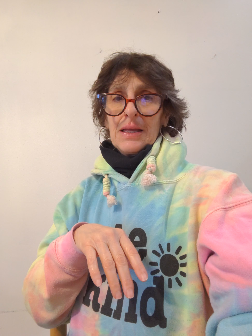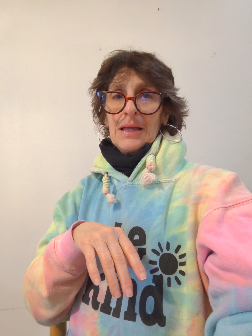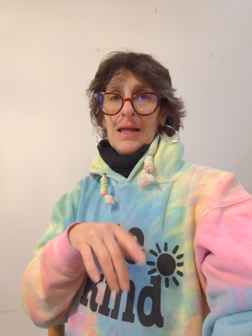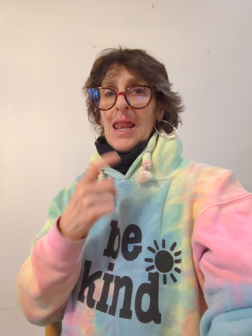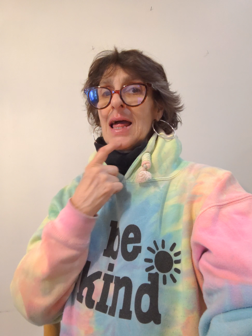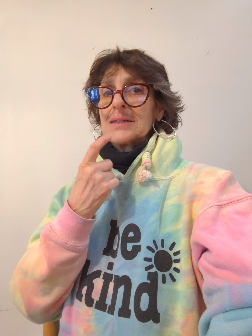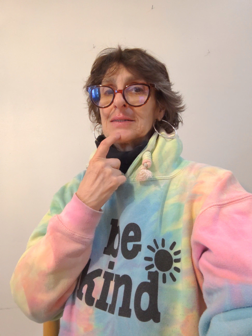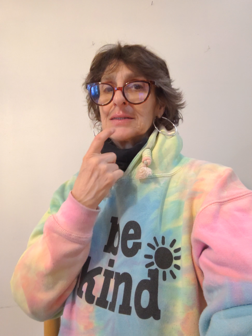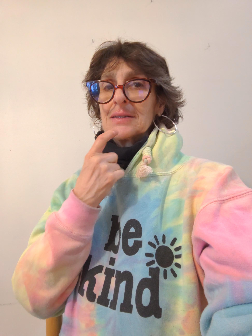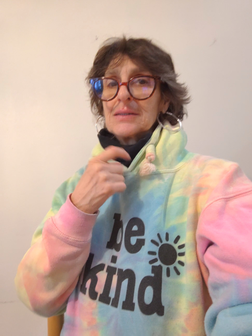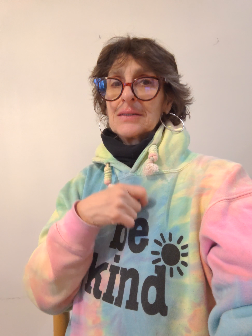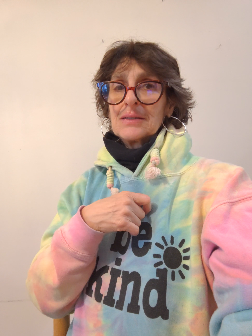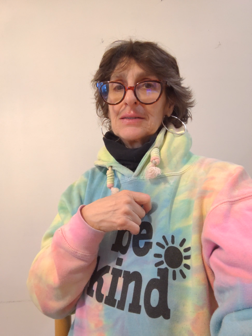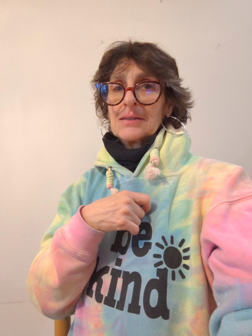window